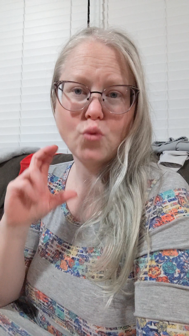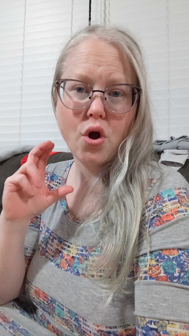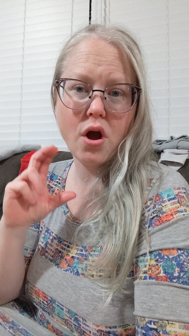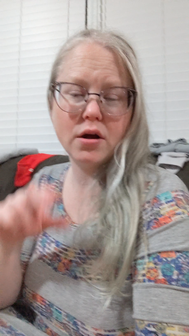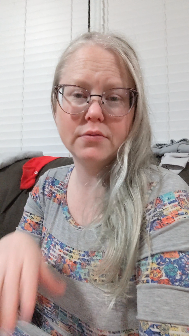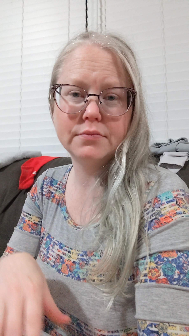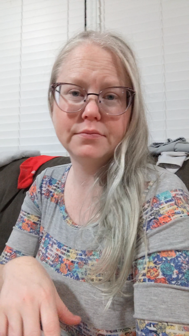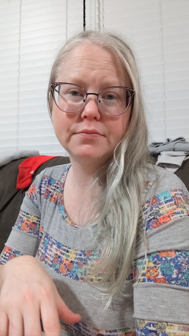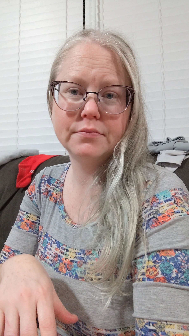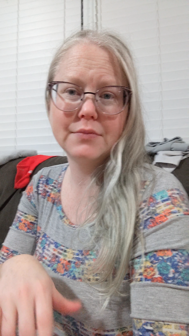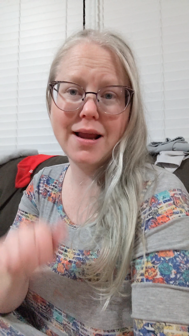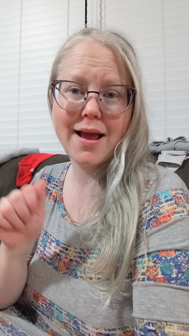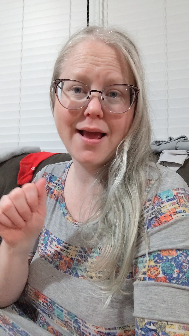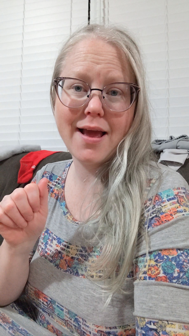a